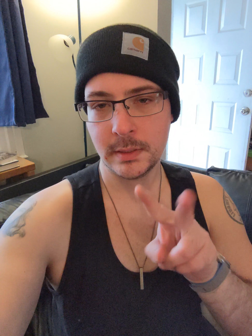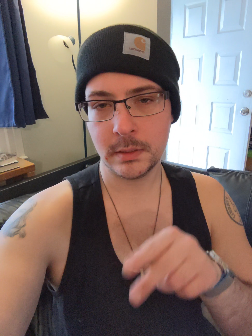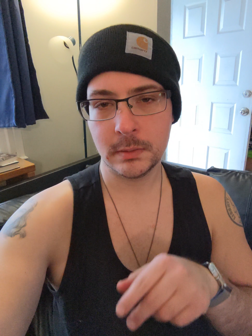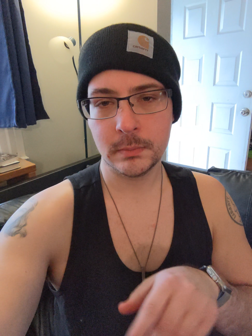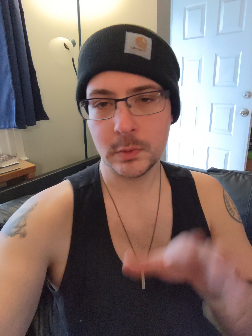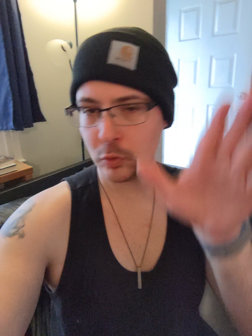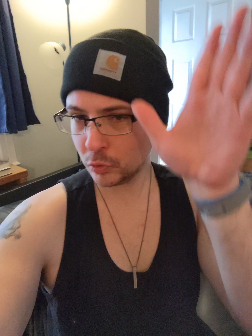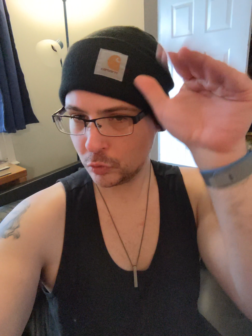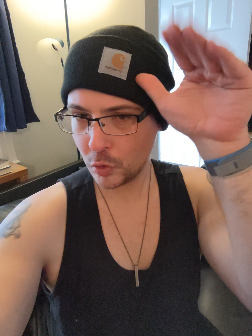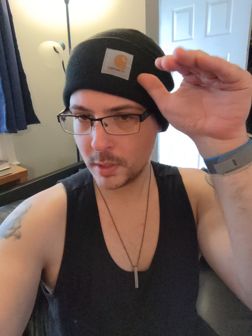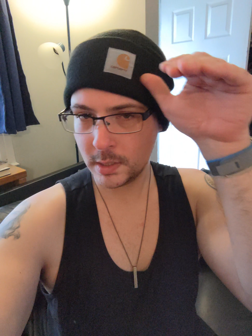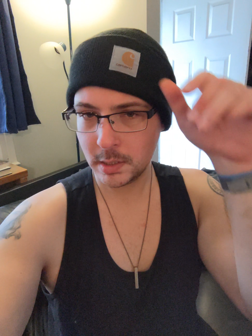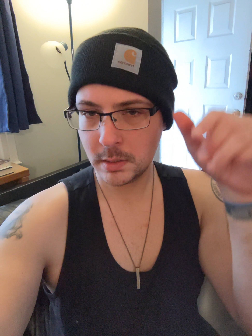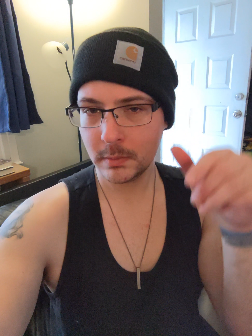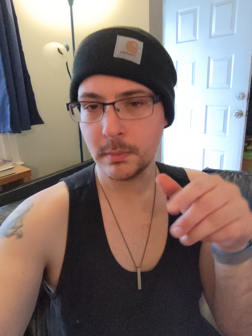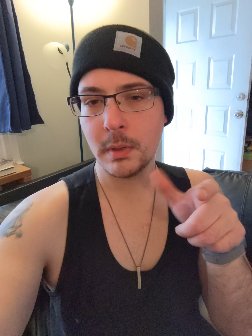donkey